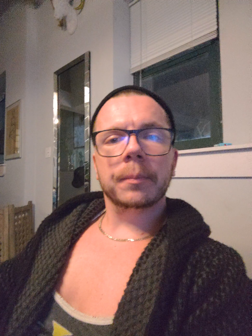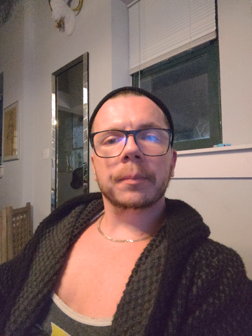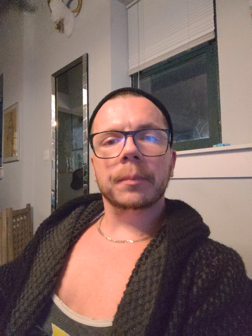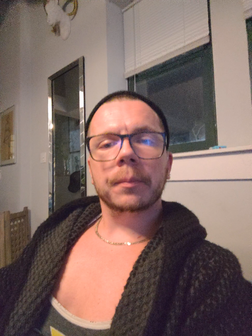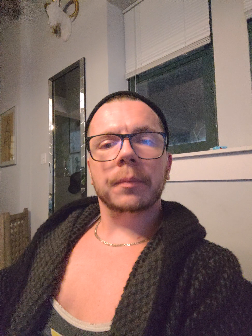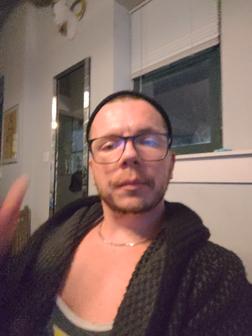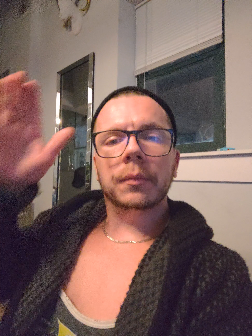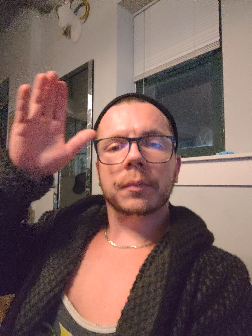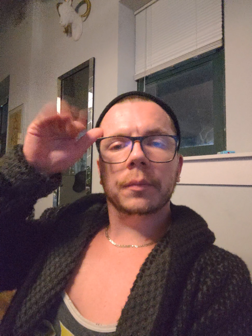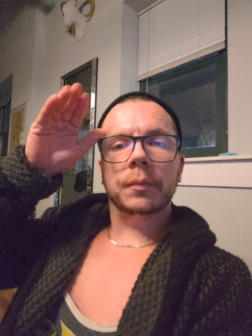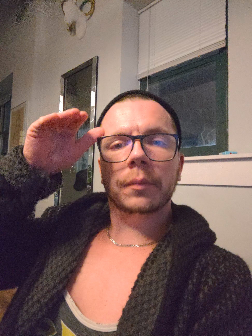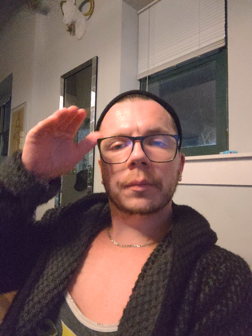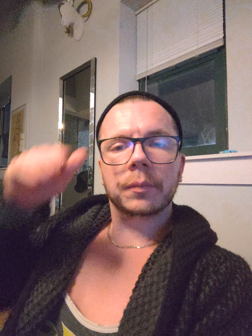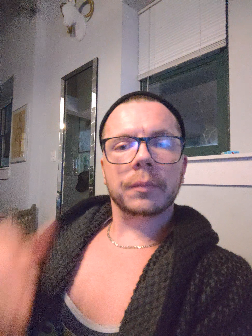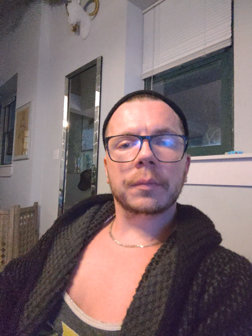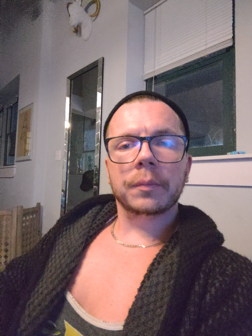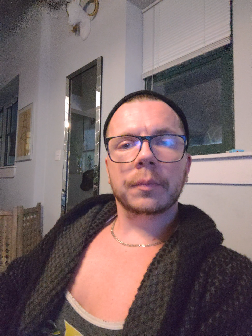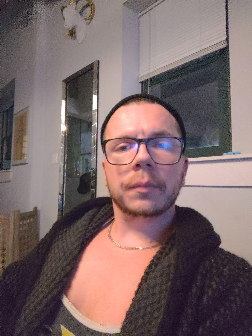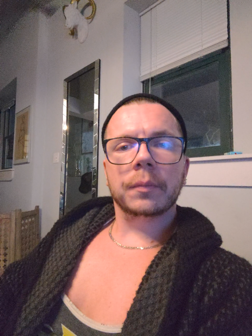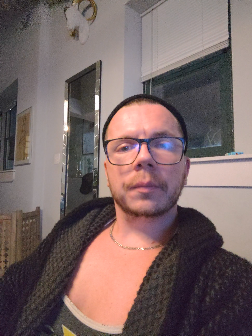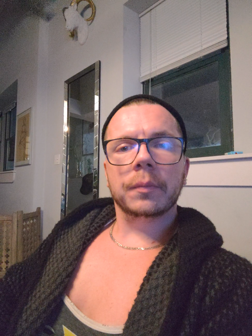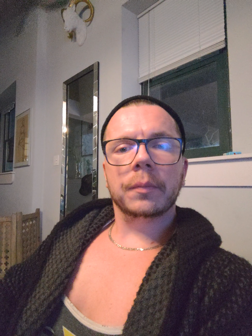donkey